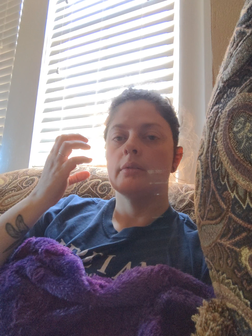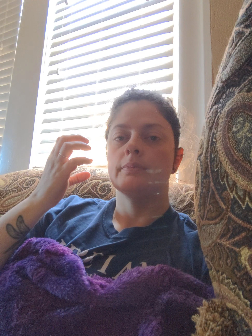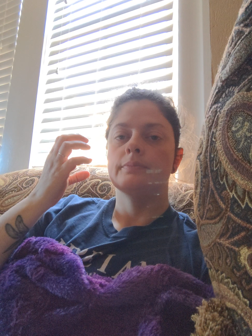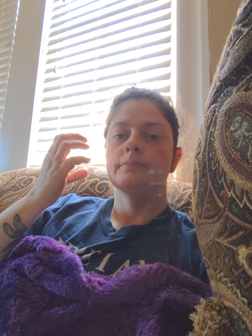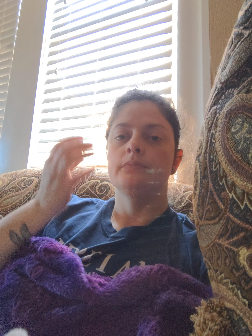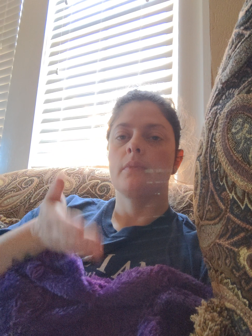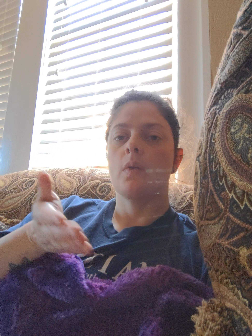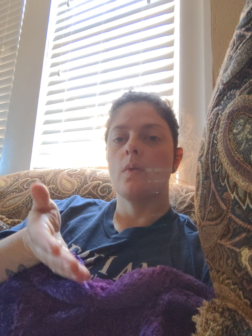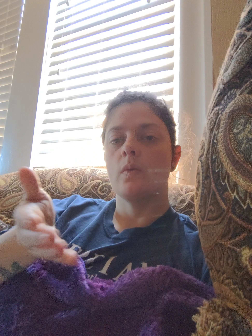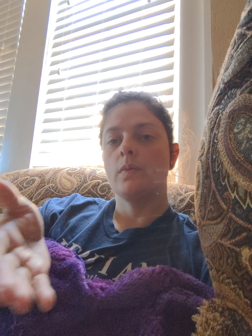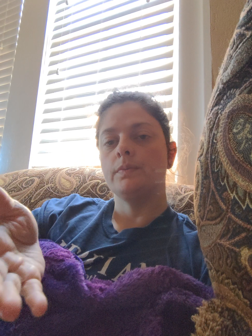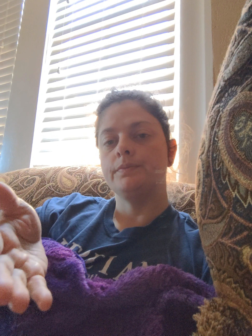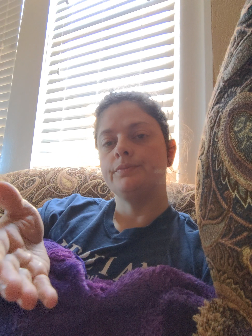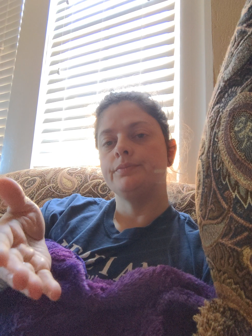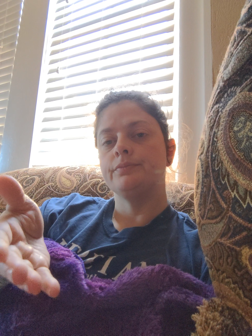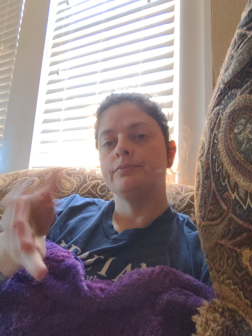boat